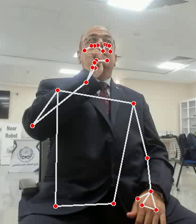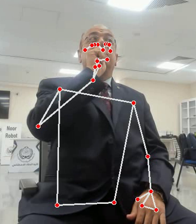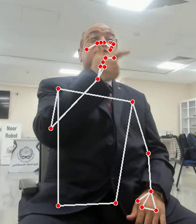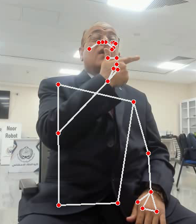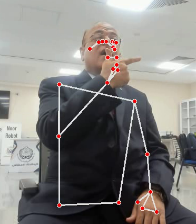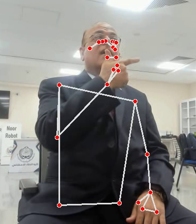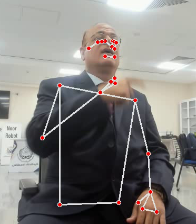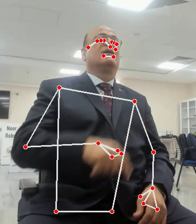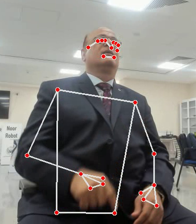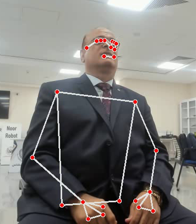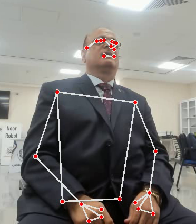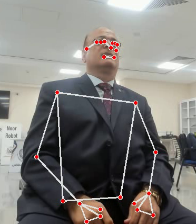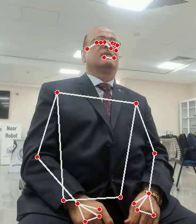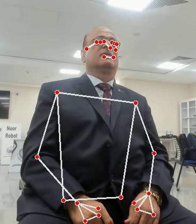bsor3a